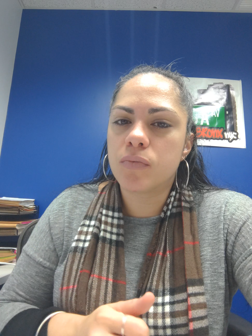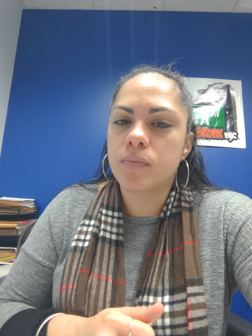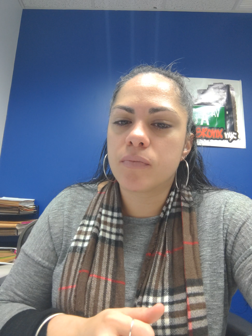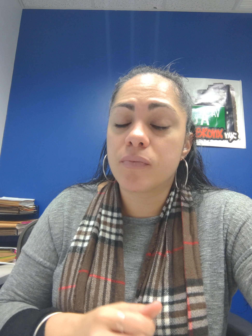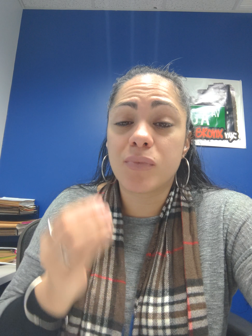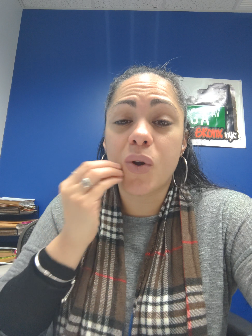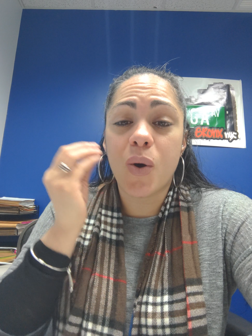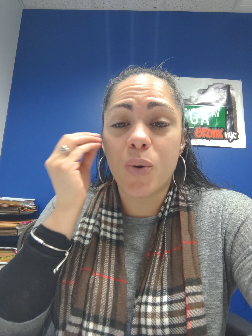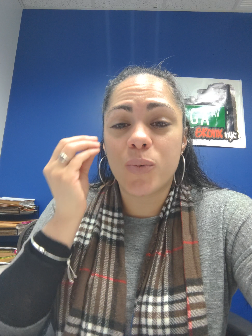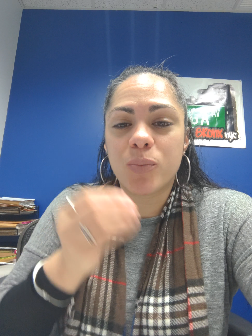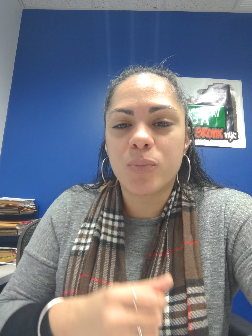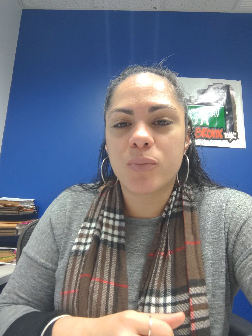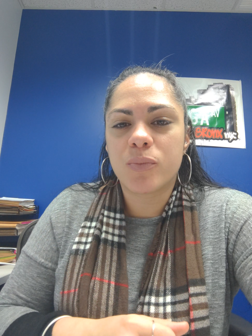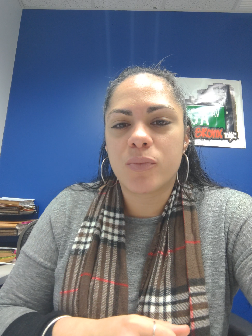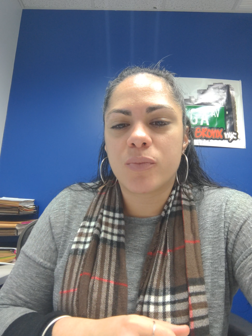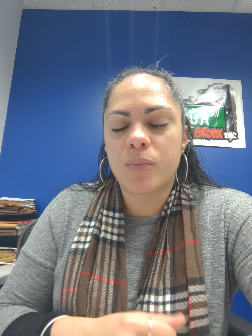home